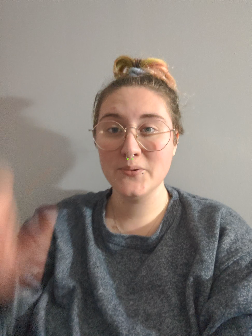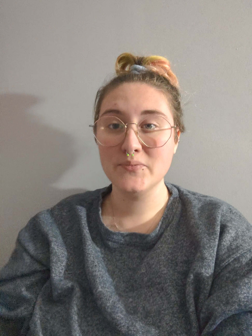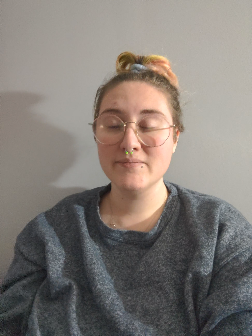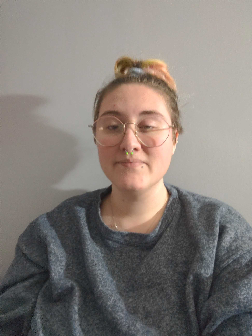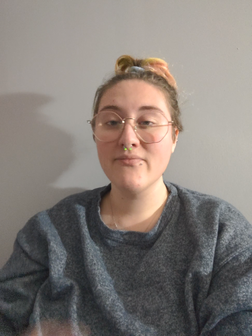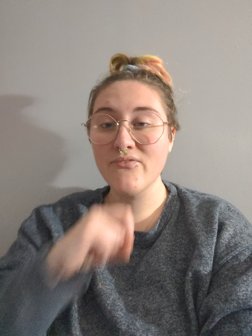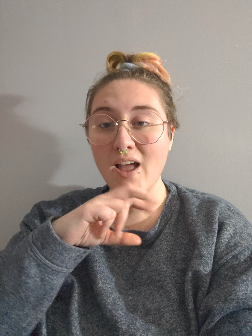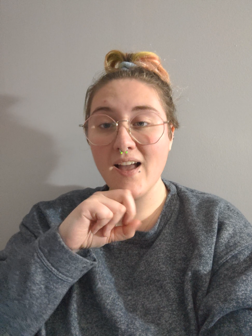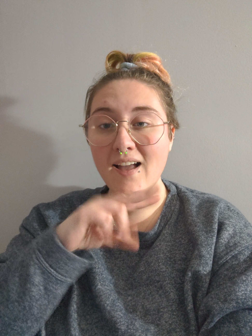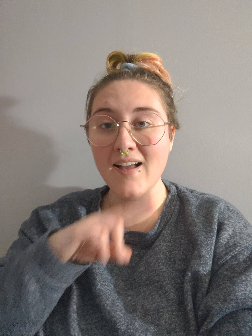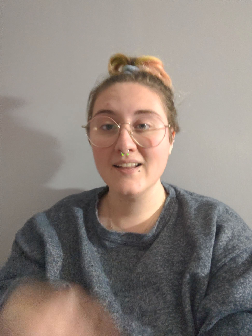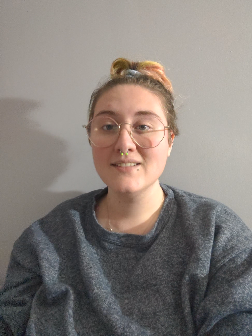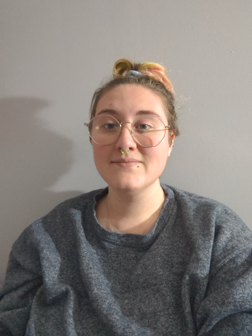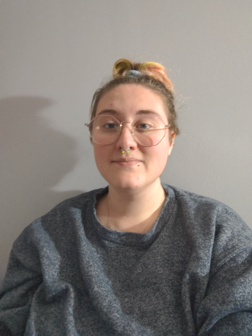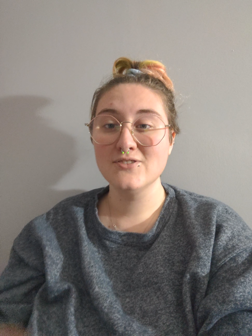frog